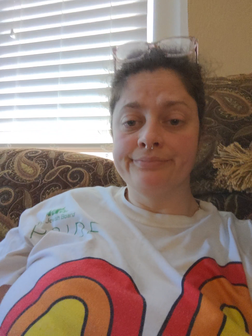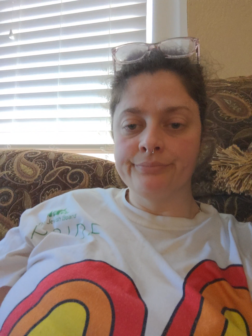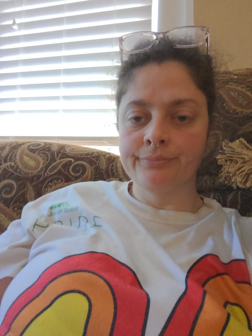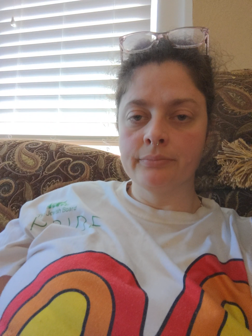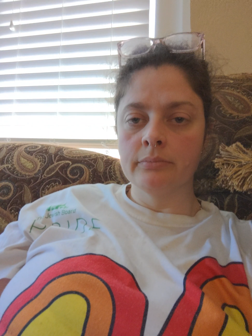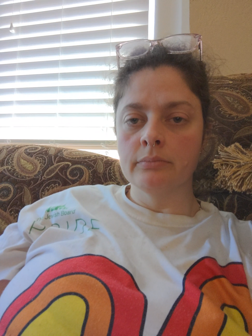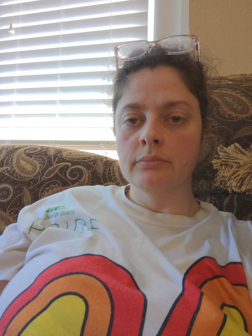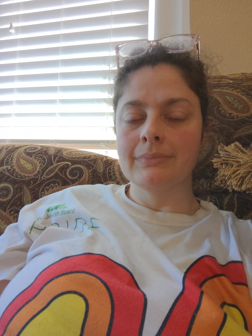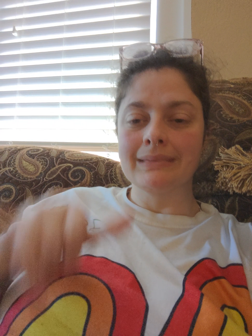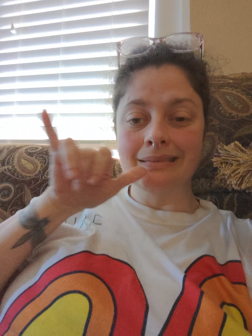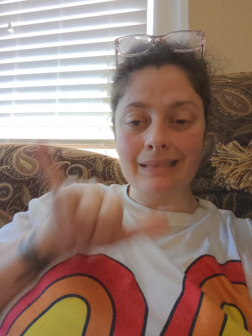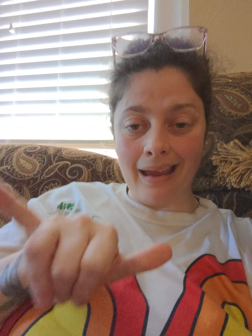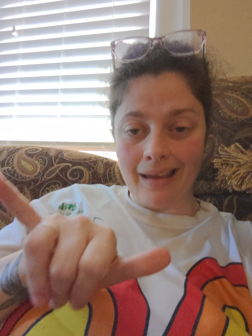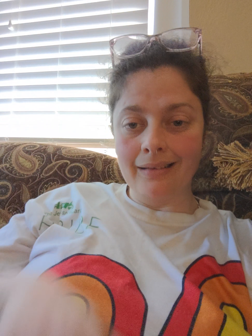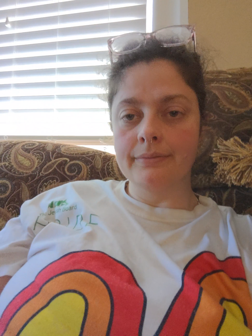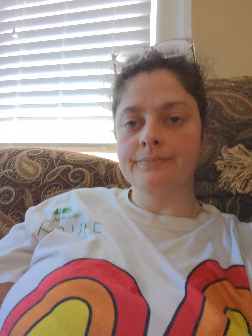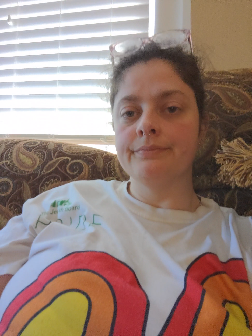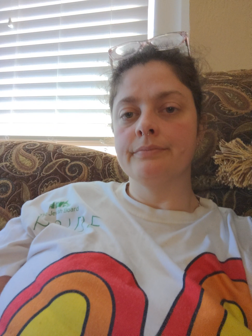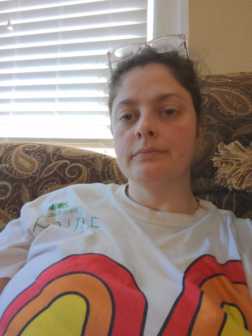stay